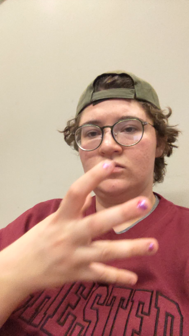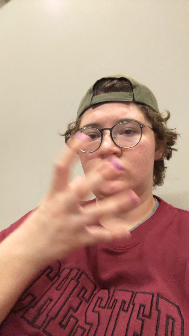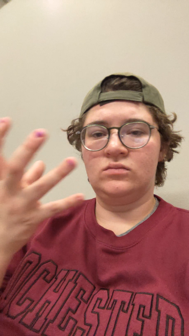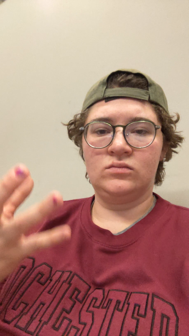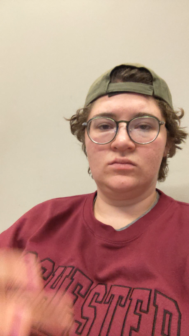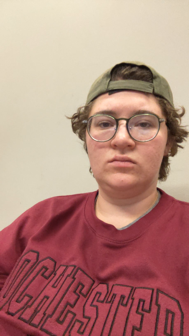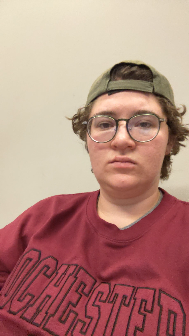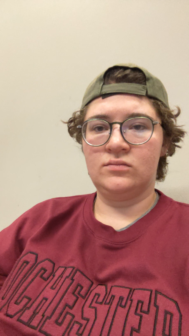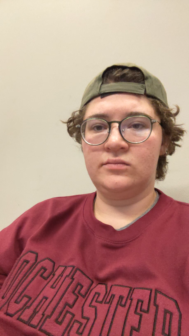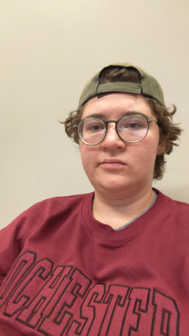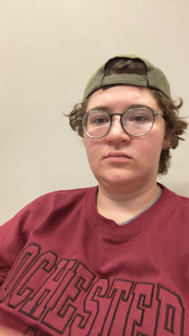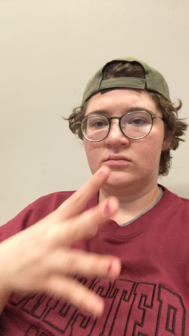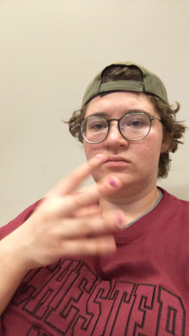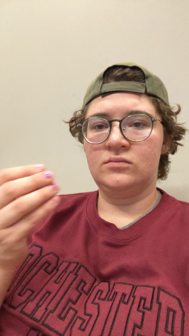and